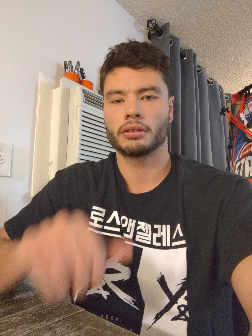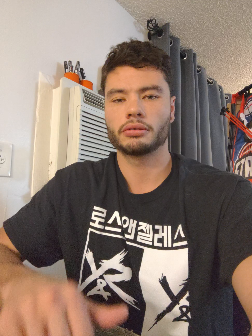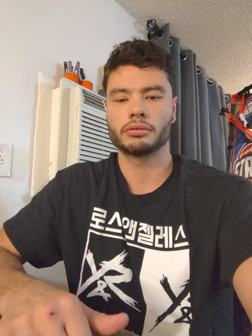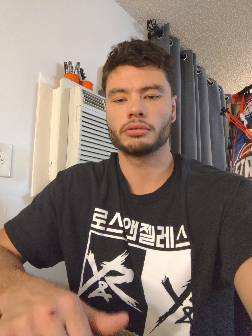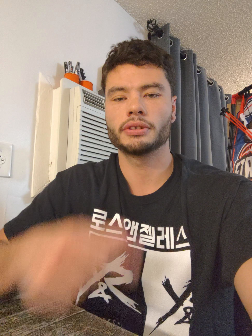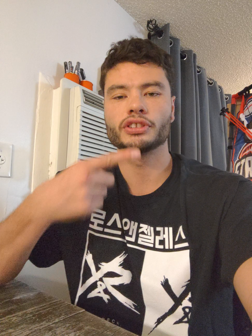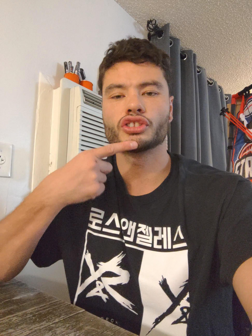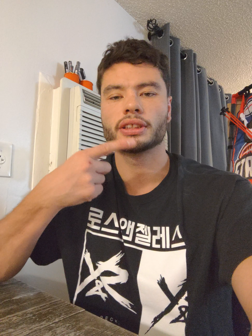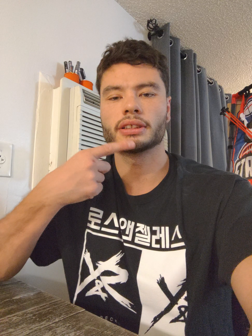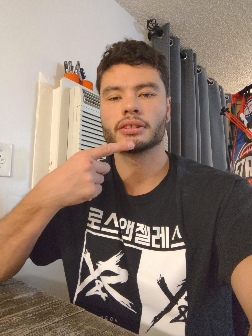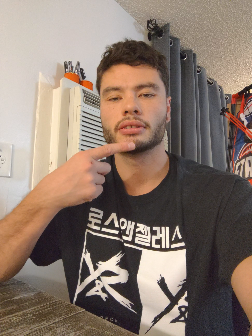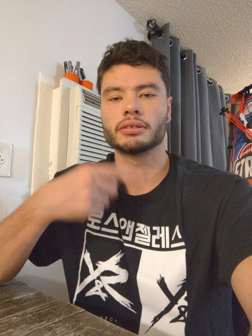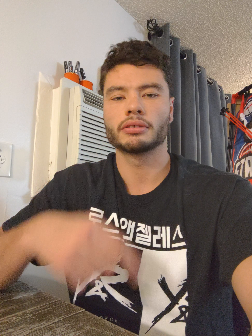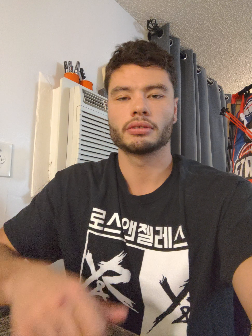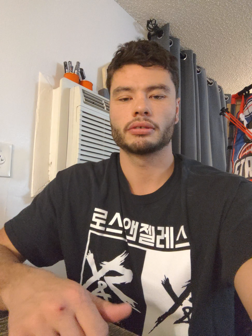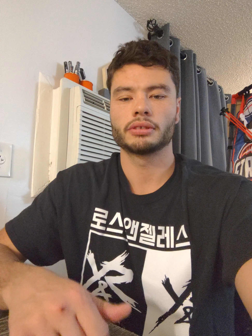chin